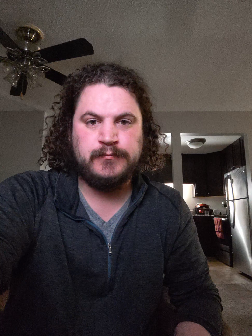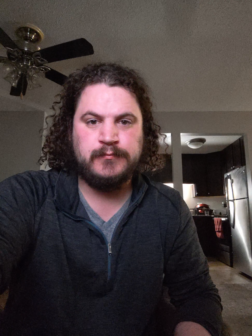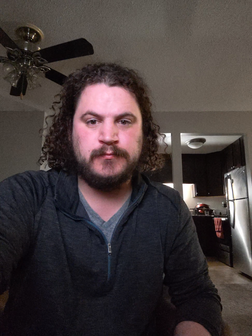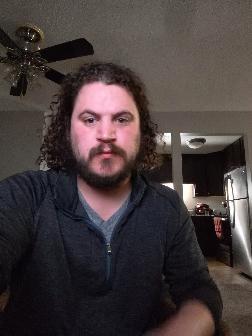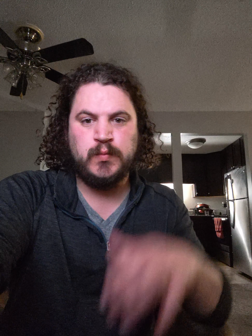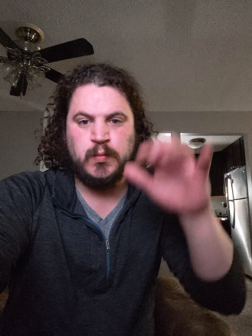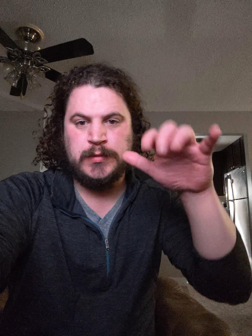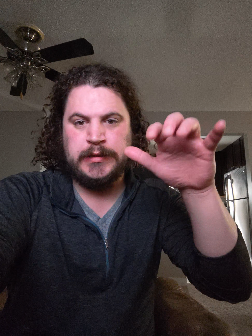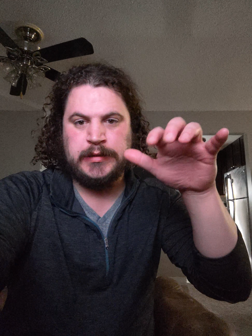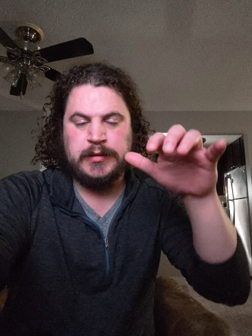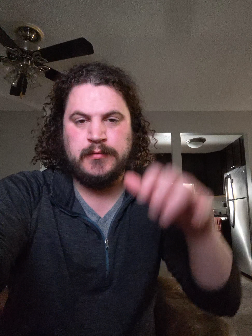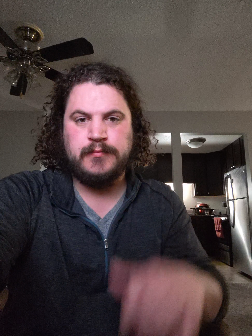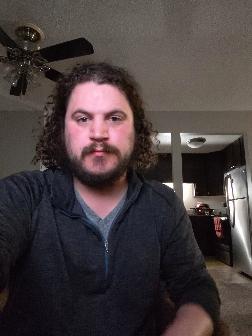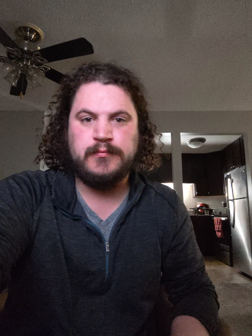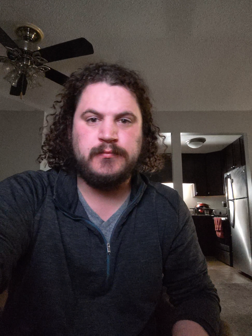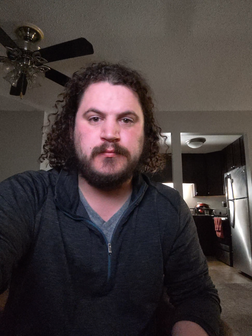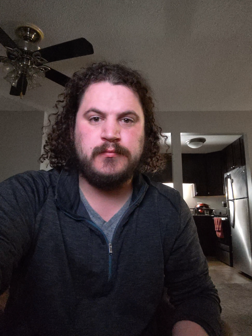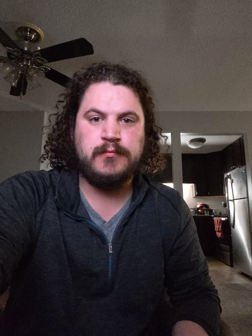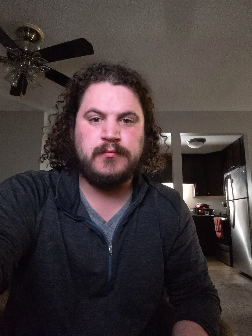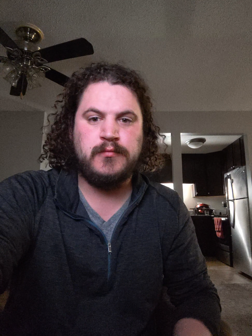rain